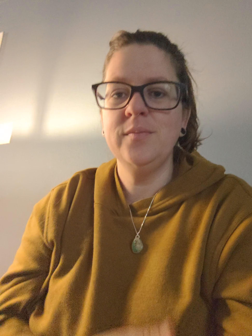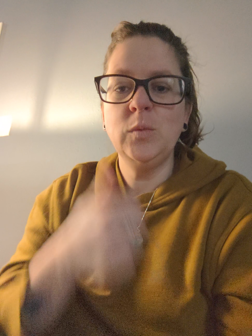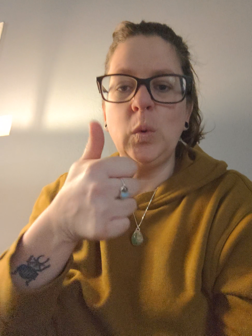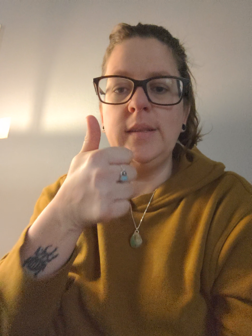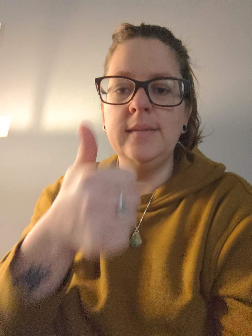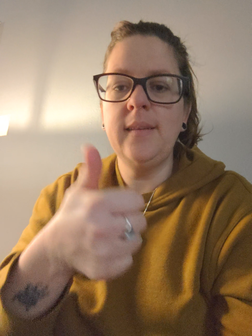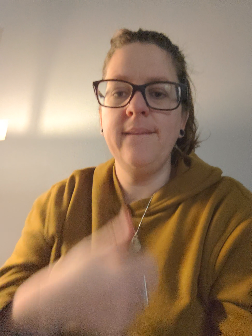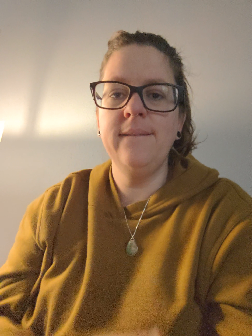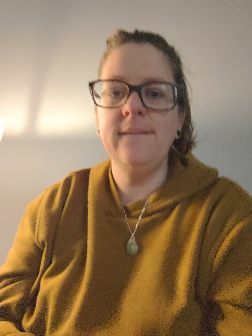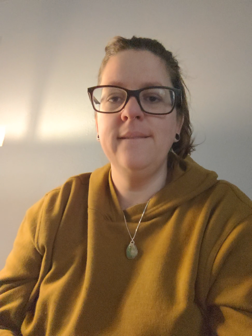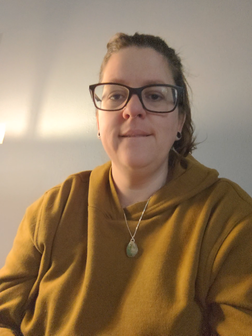yourself